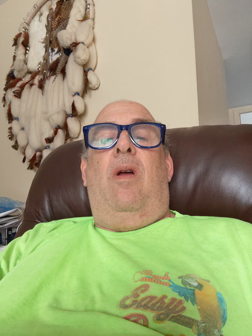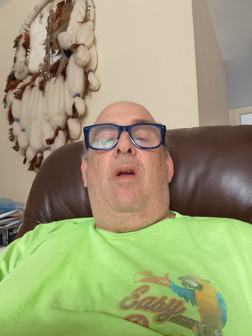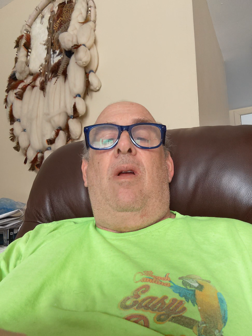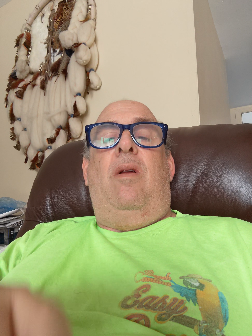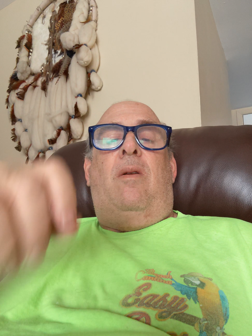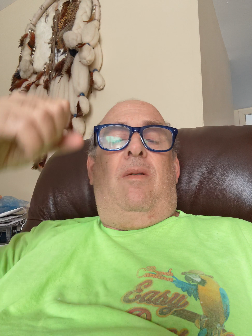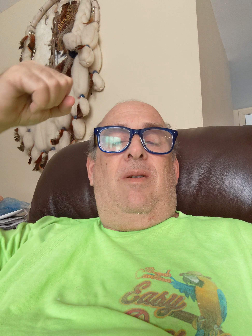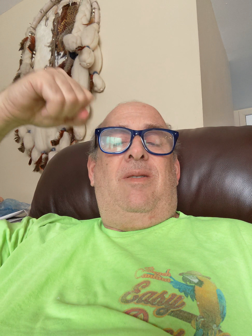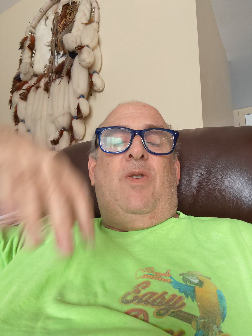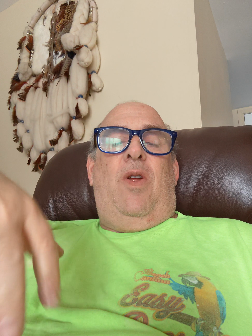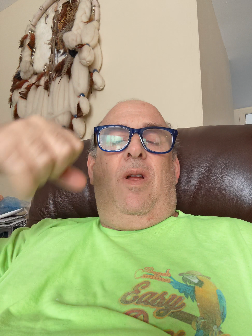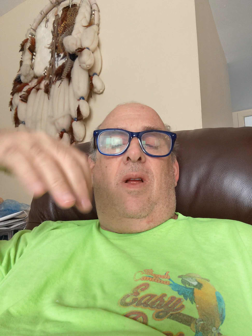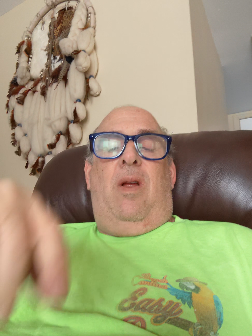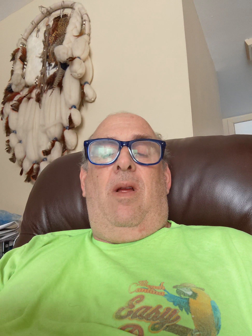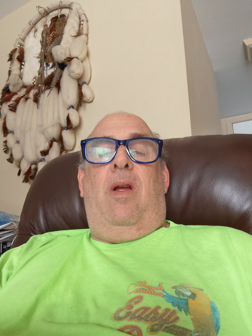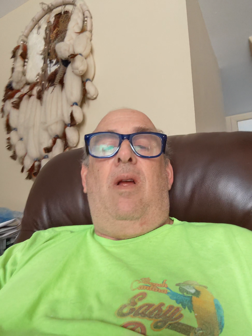shower